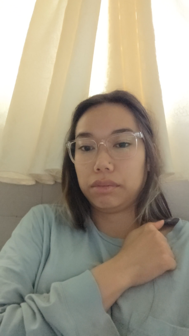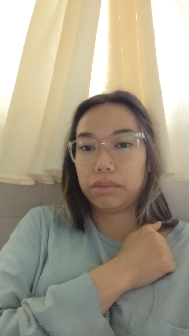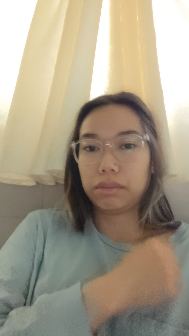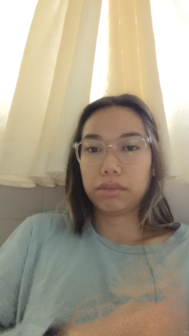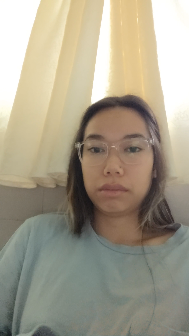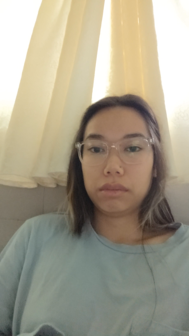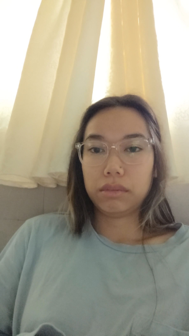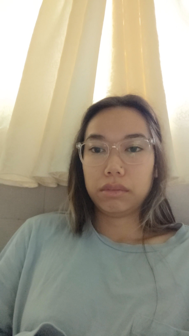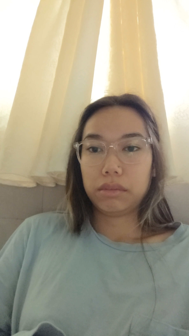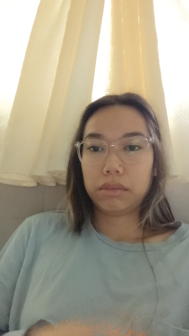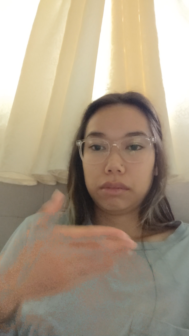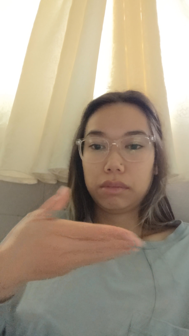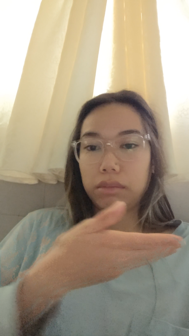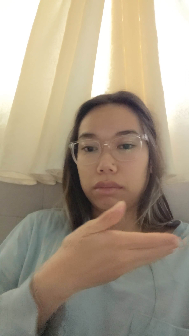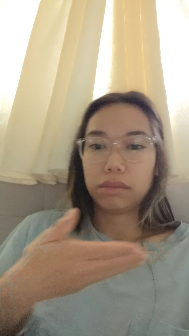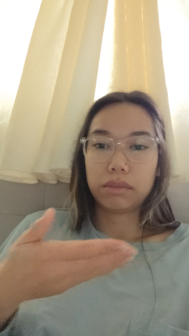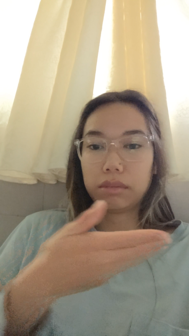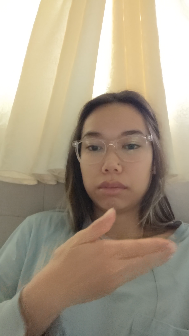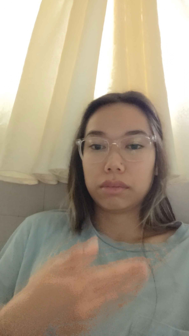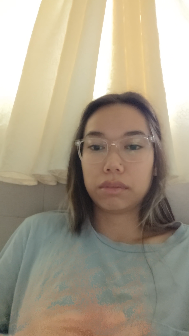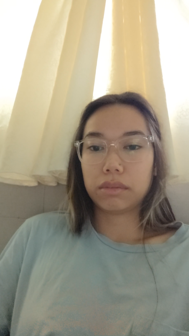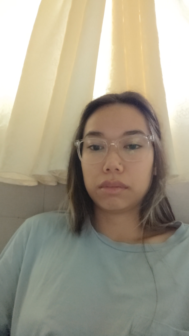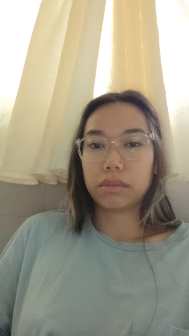baby